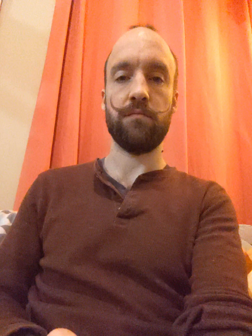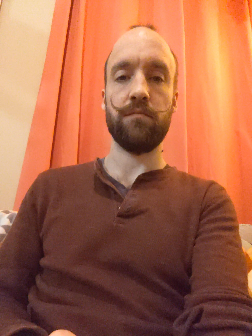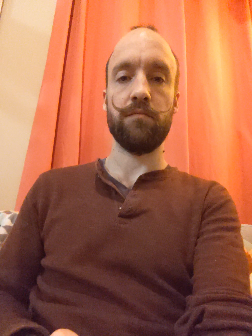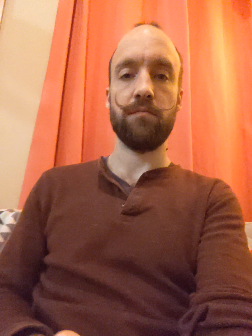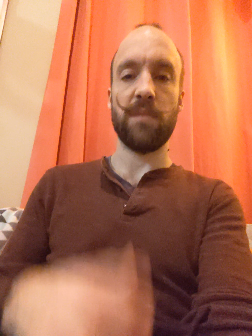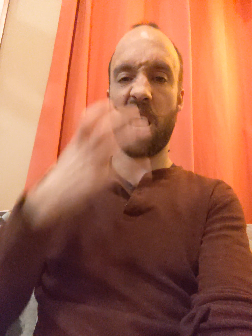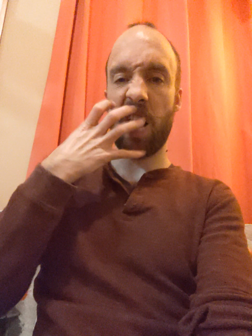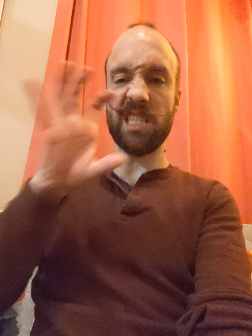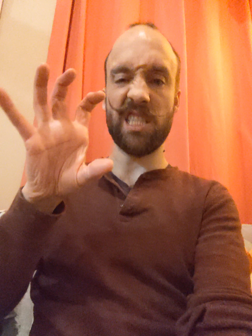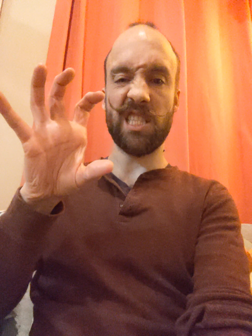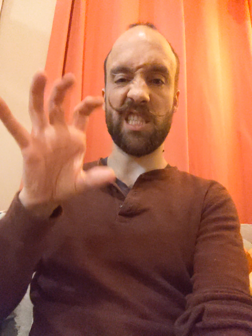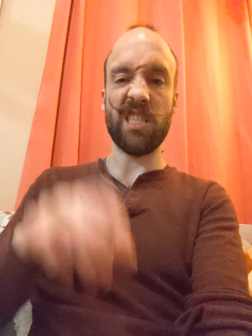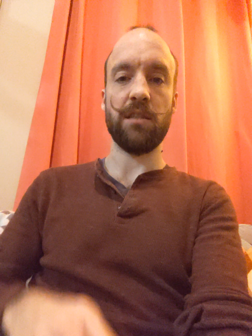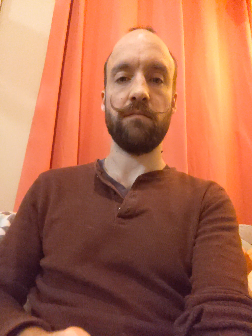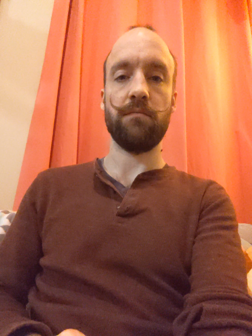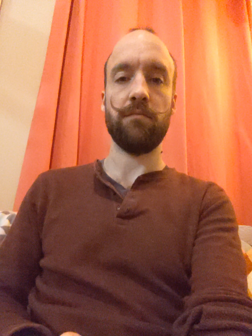hot